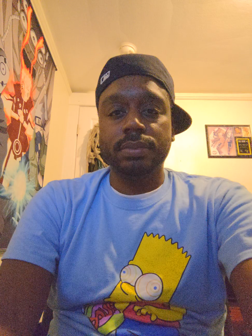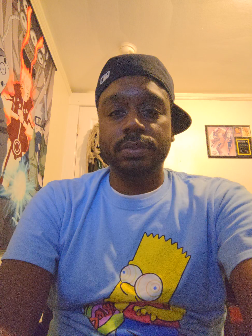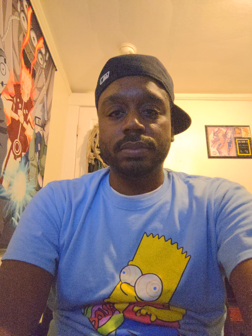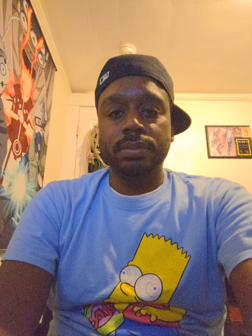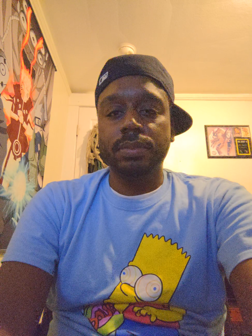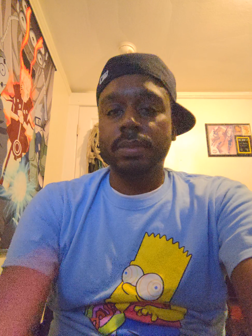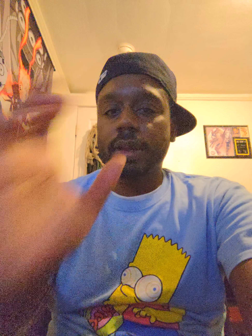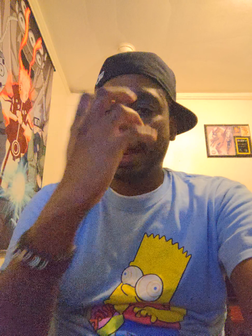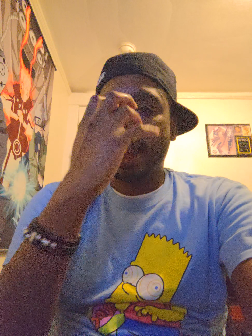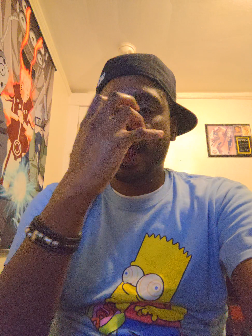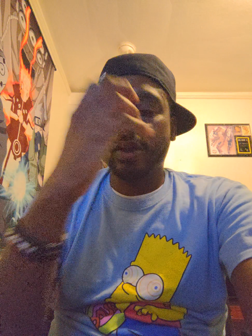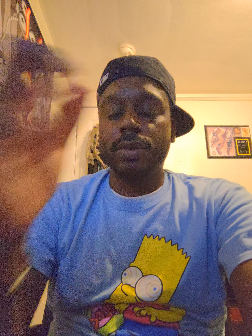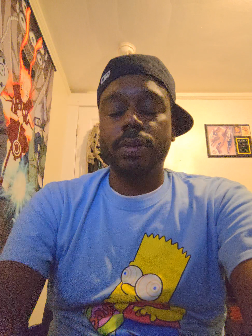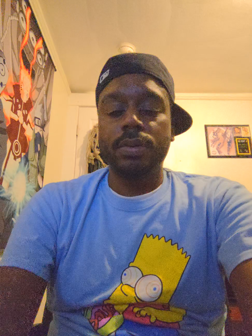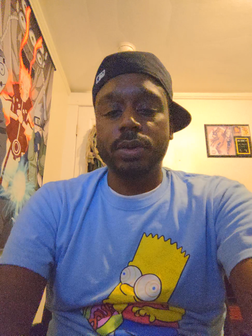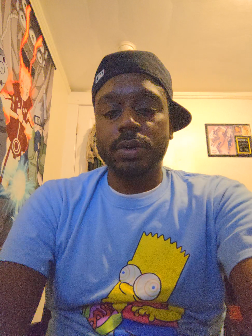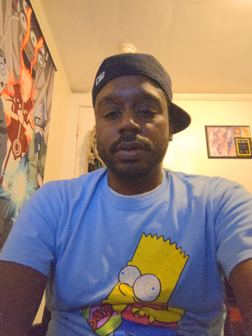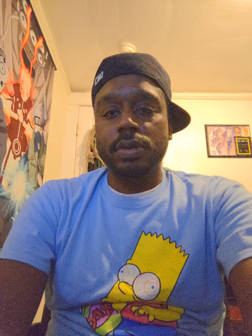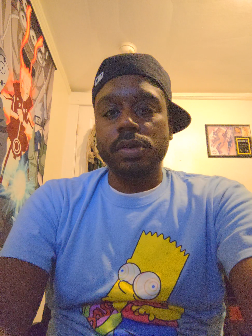clown